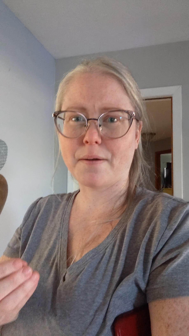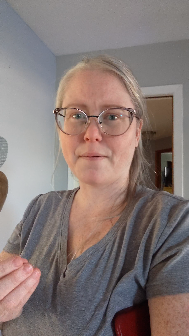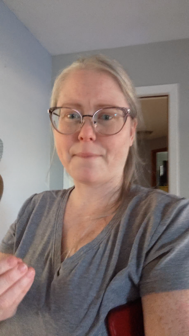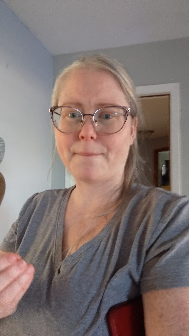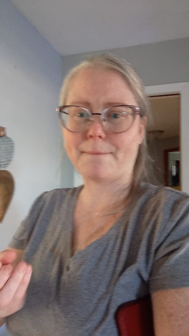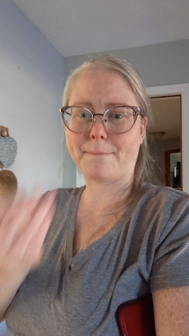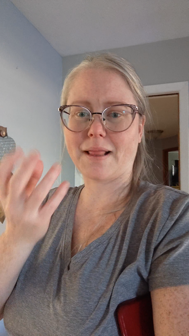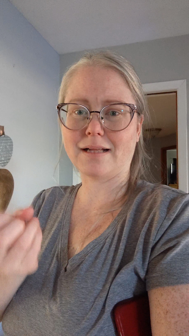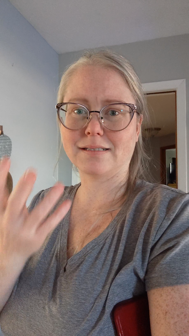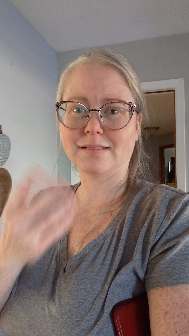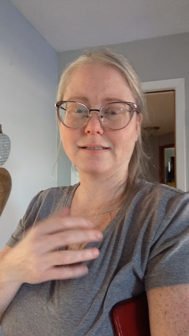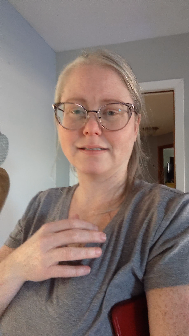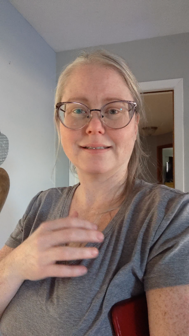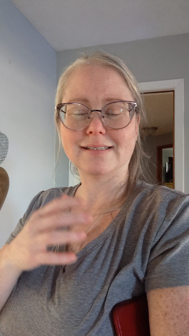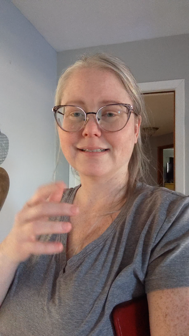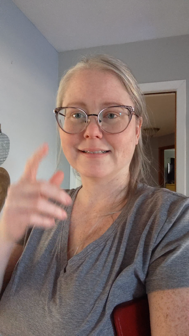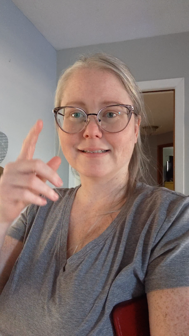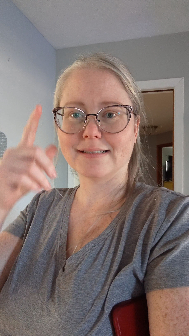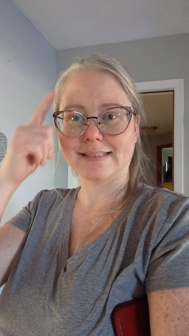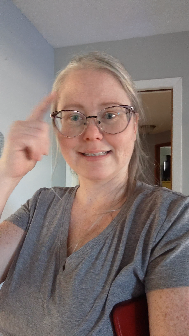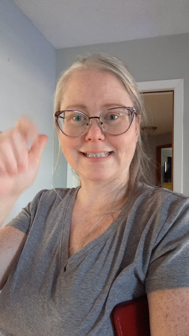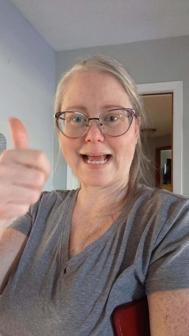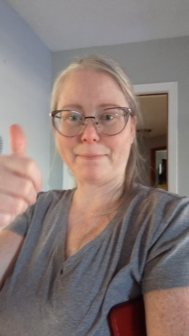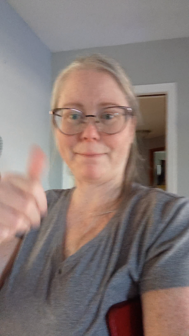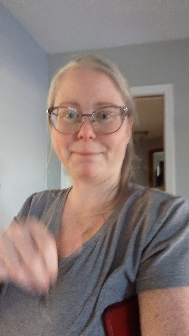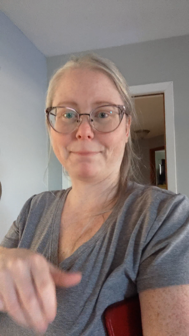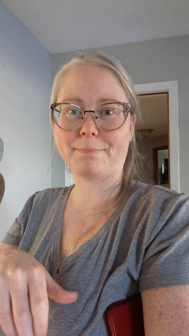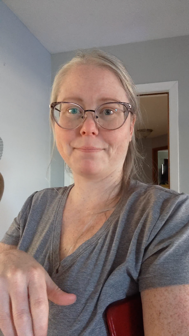dime